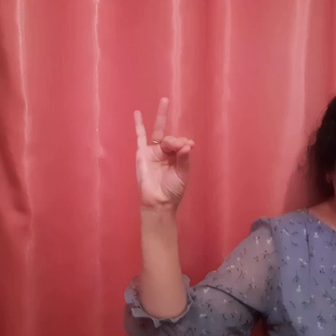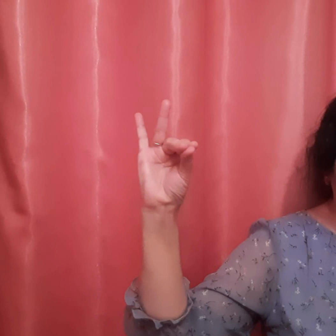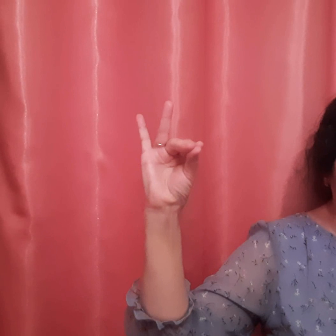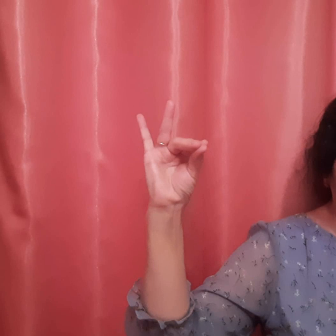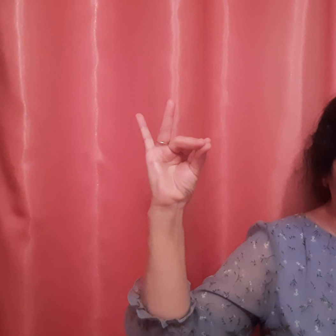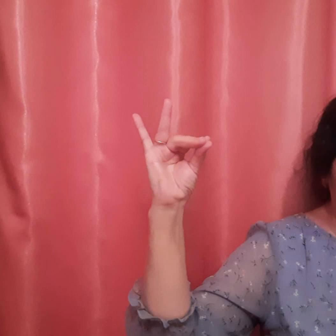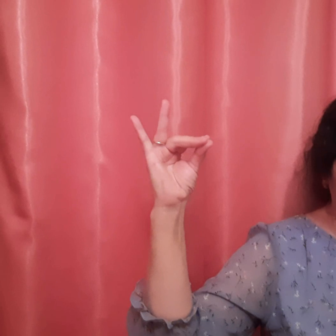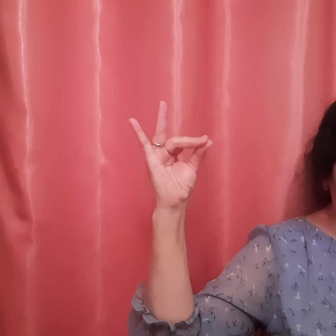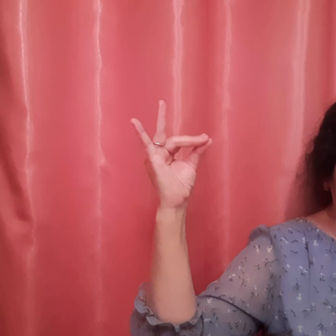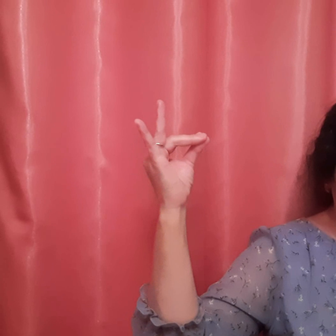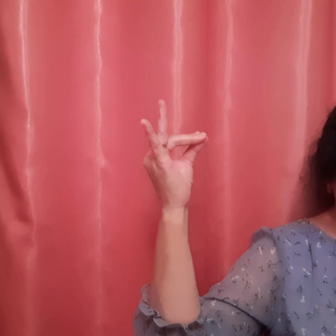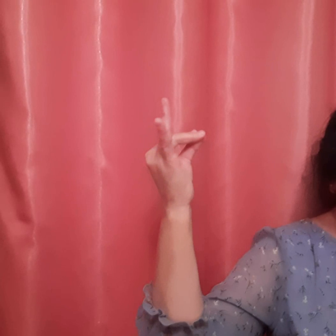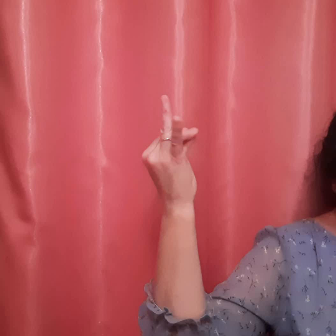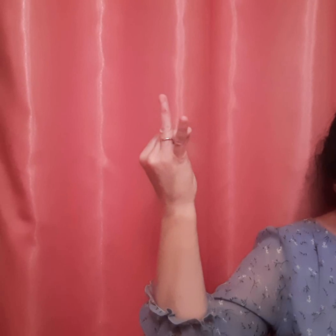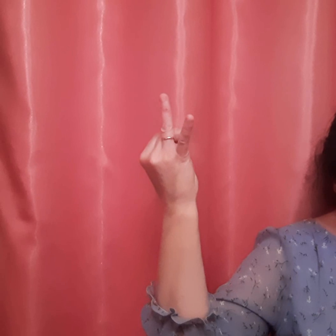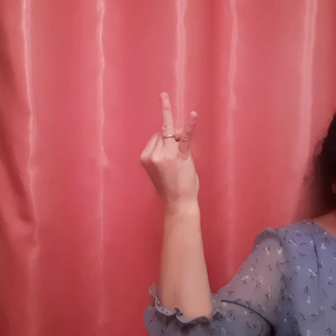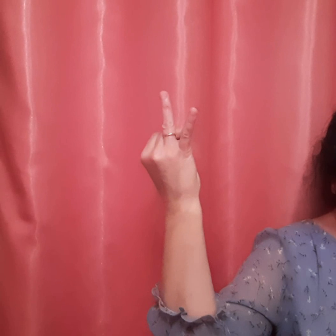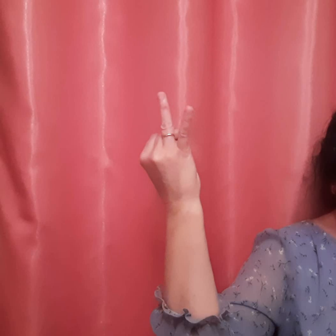Й